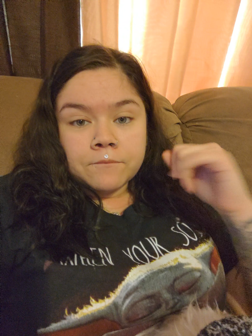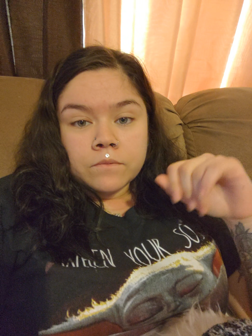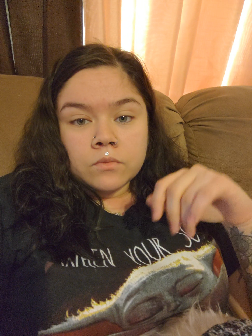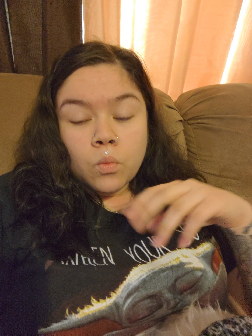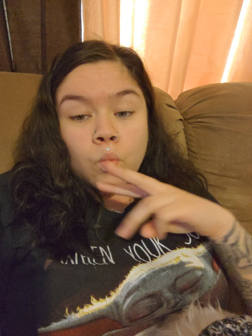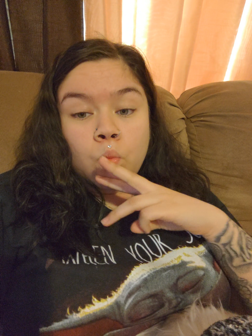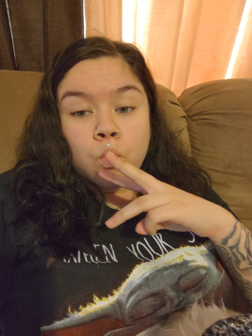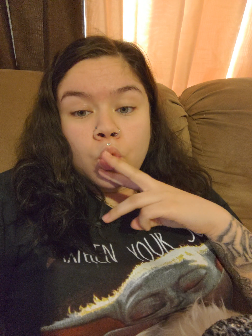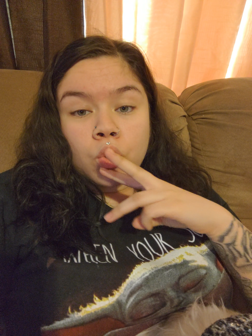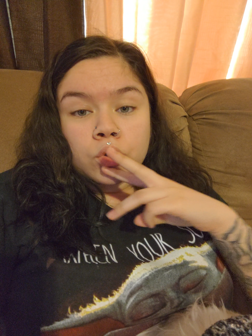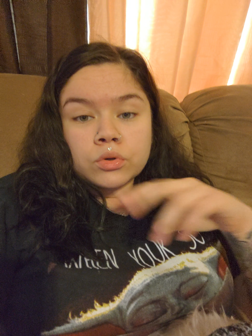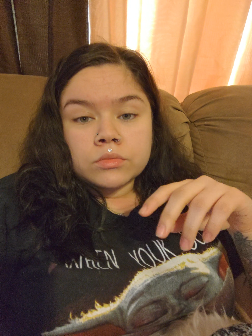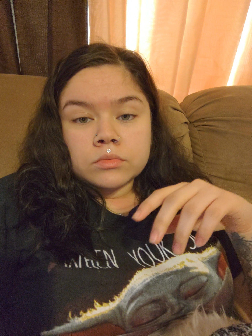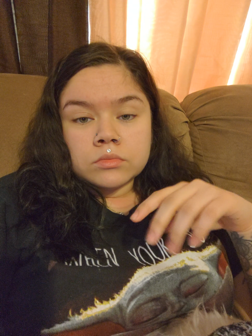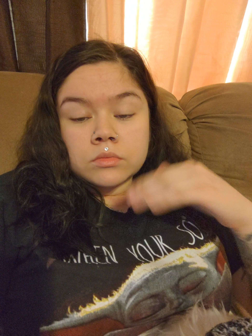water